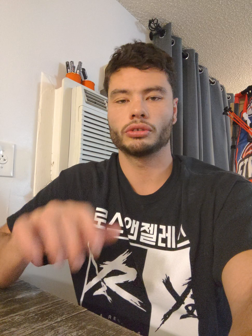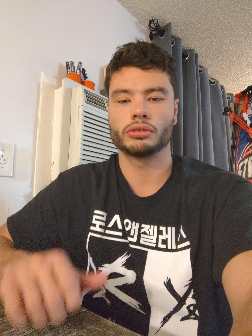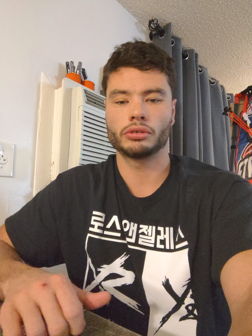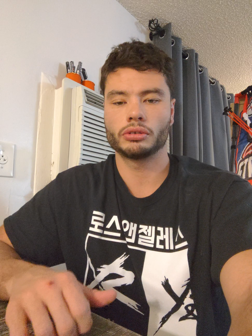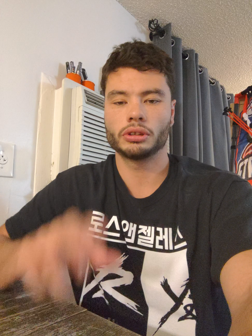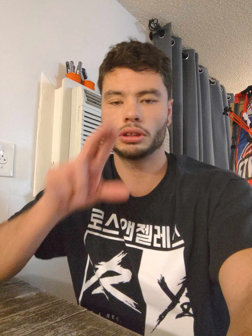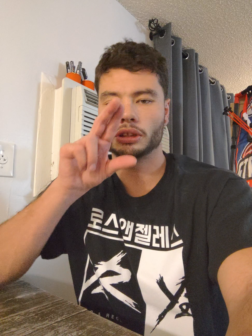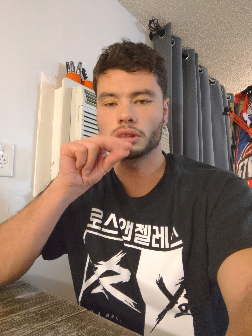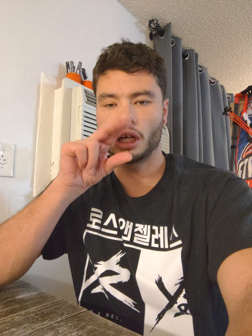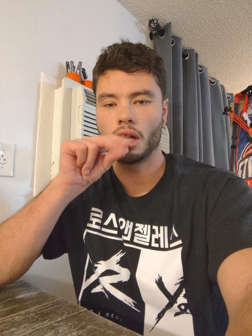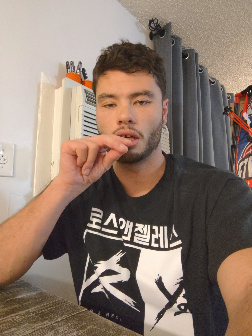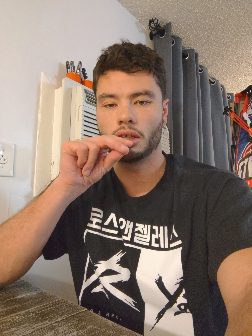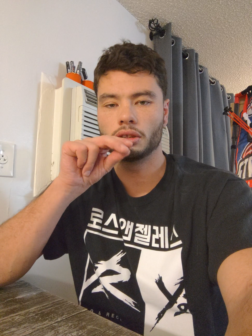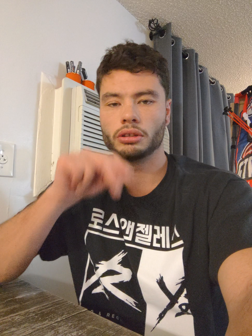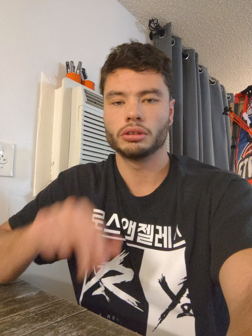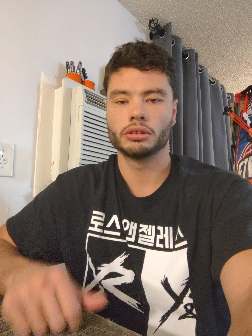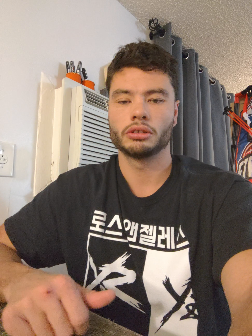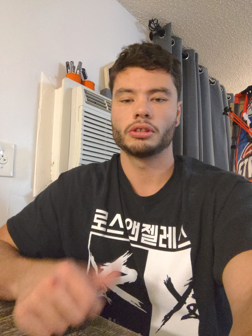duck